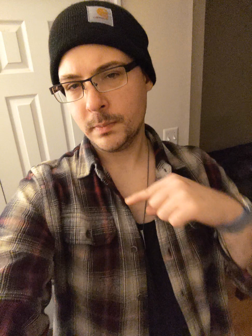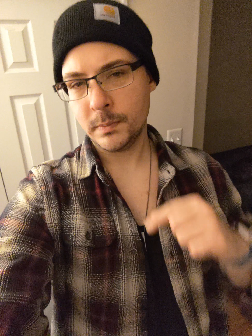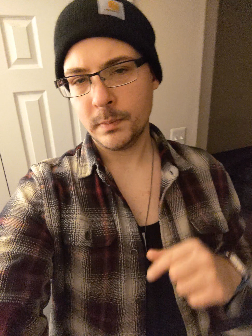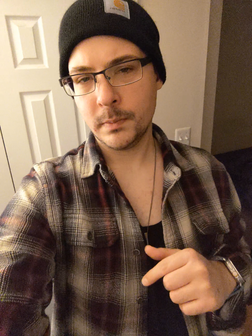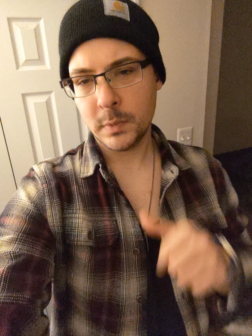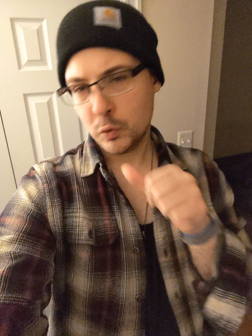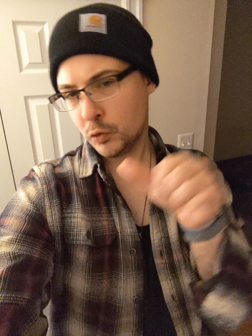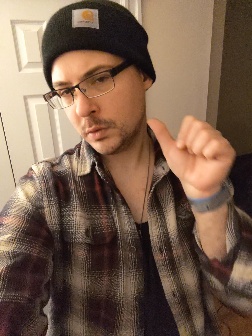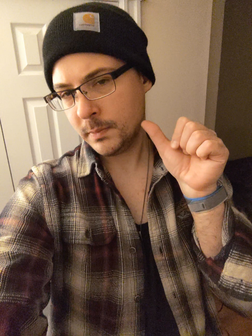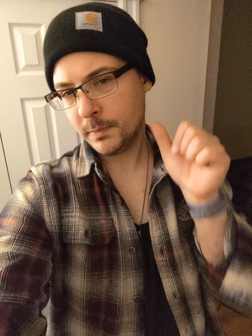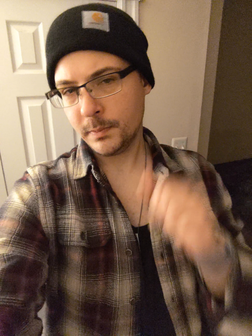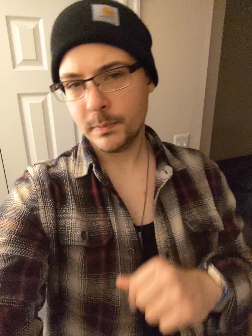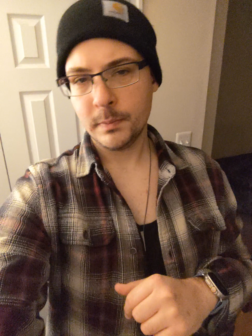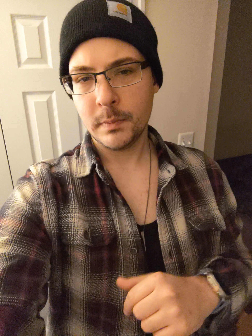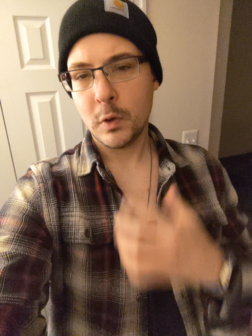yesterday